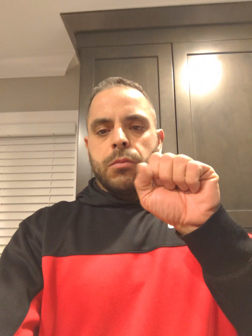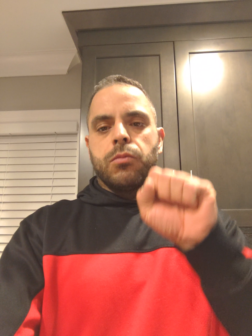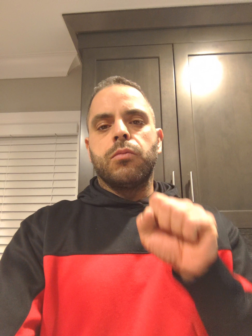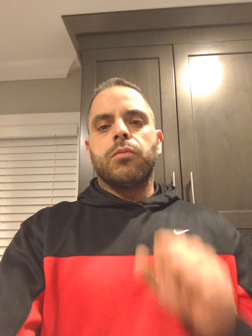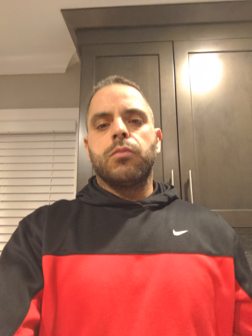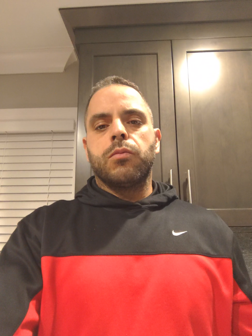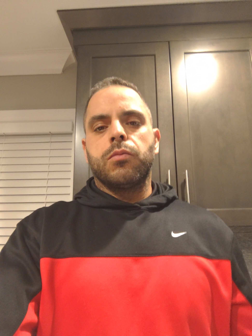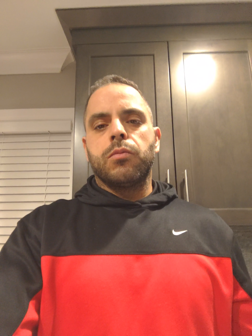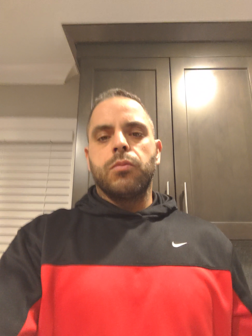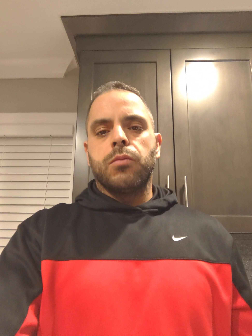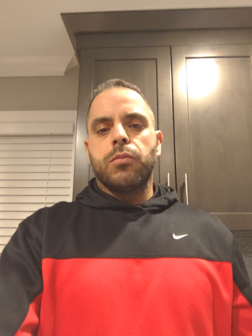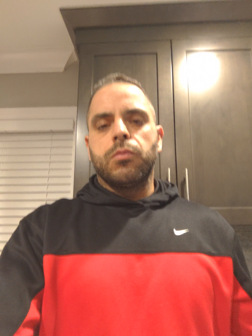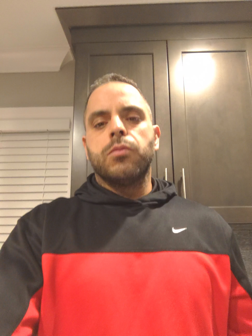mitten